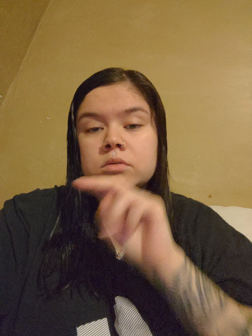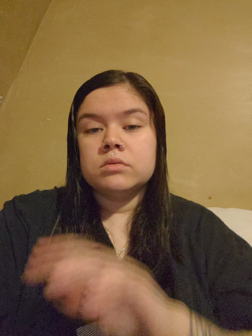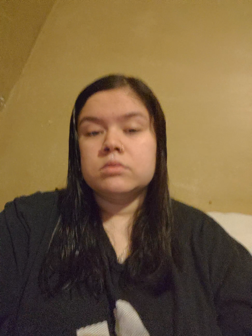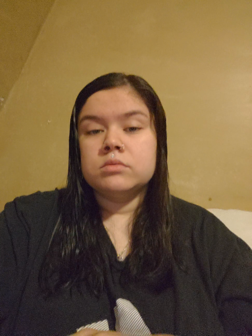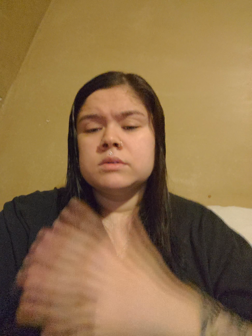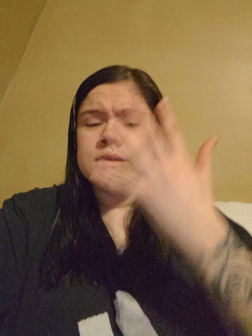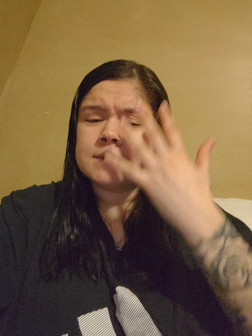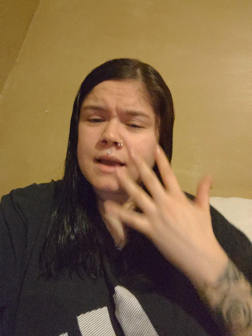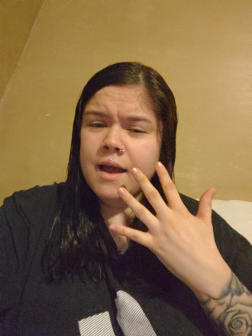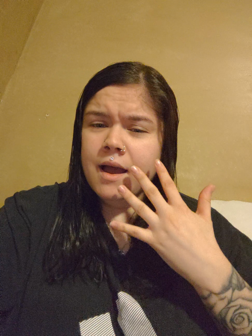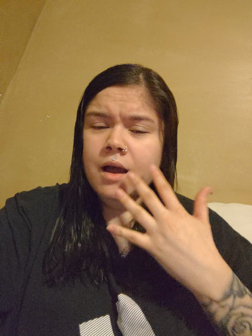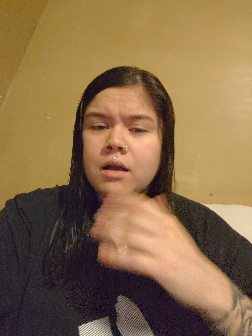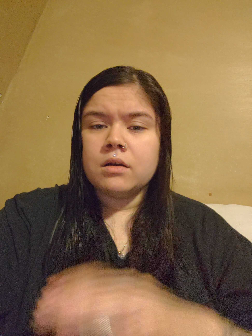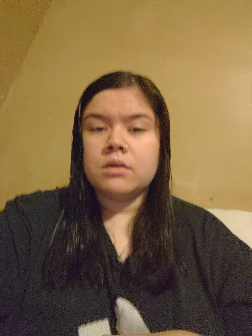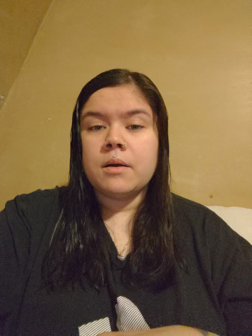sad